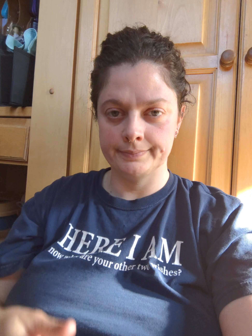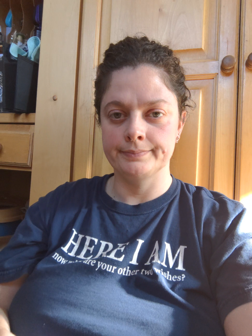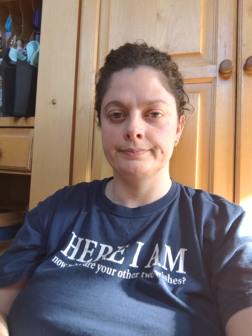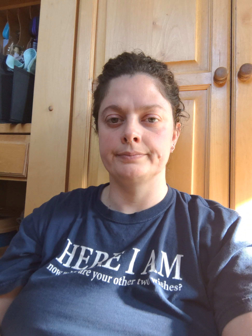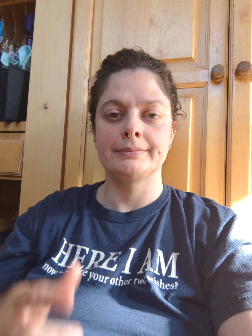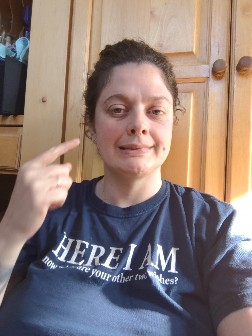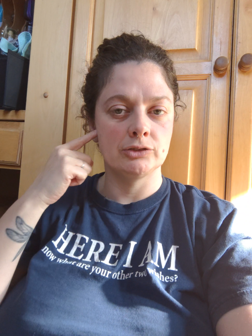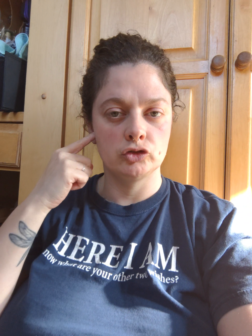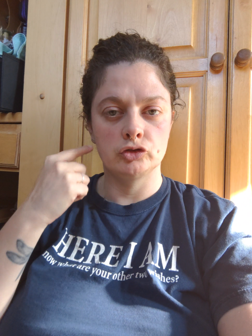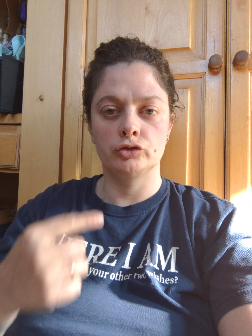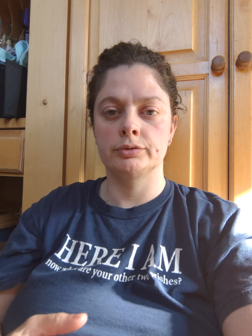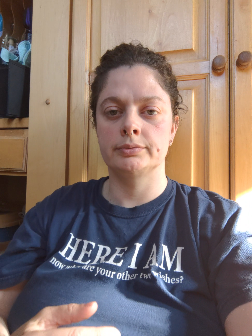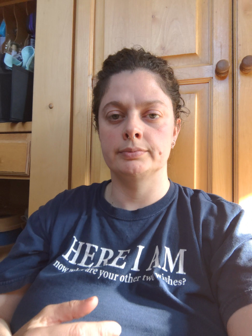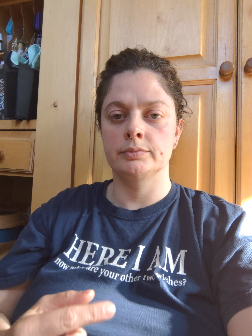hear